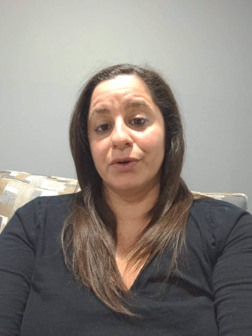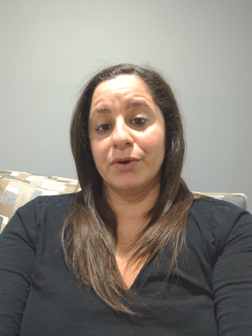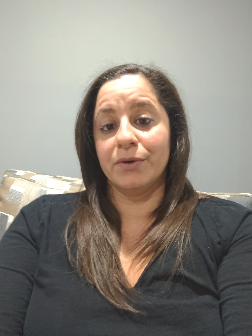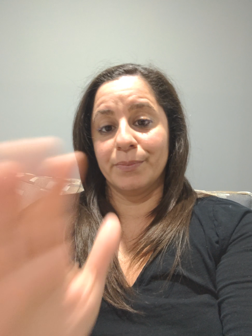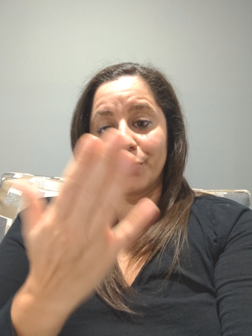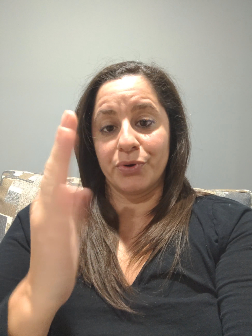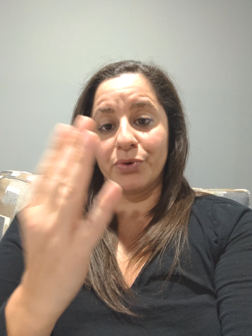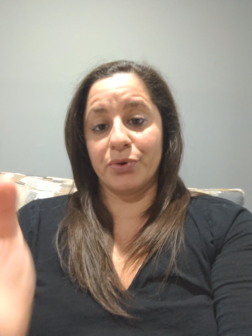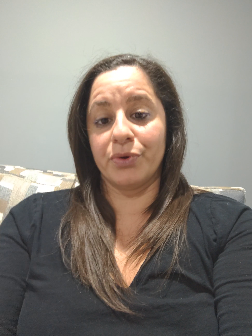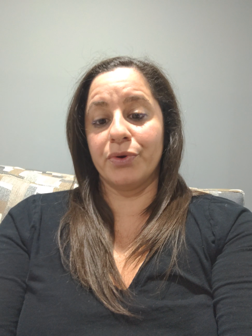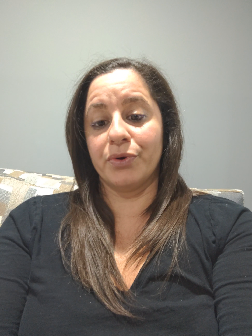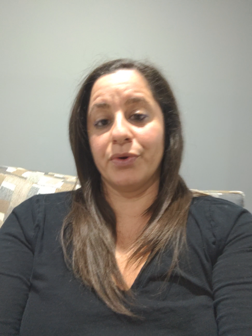book